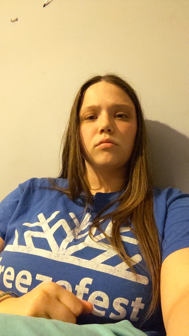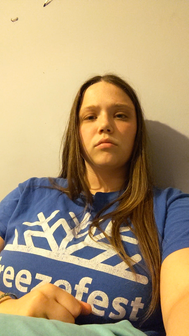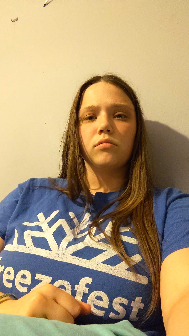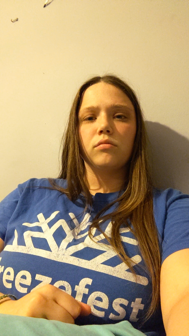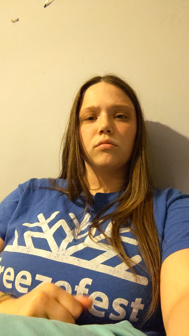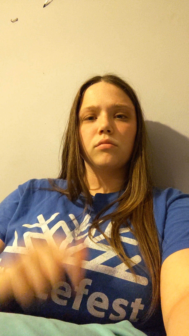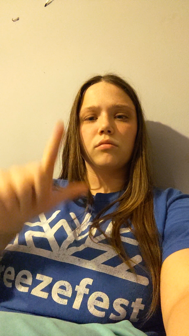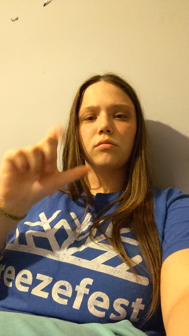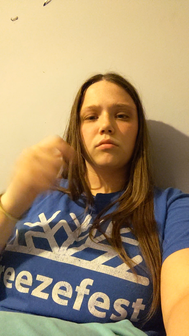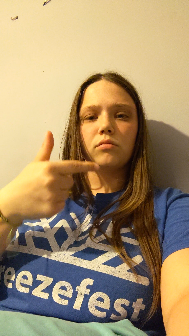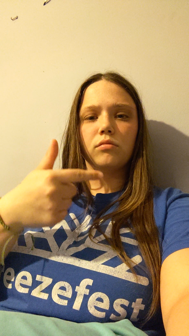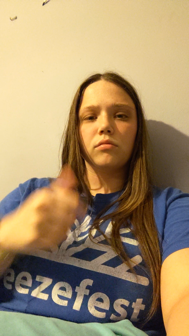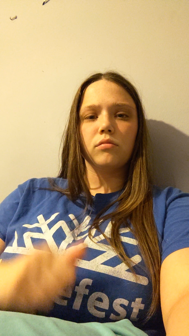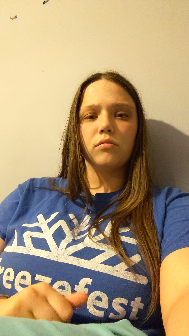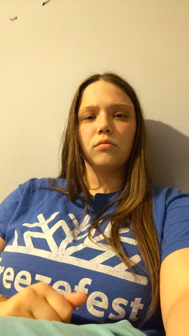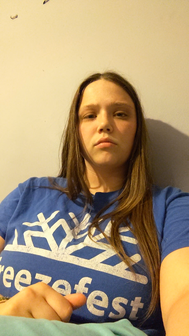leg